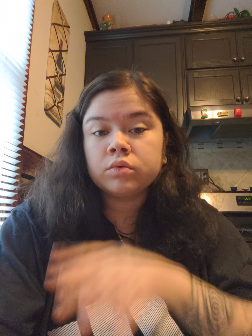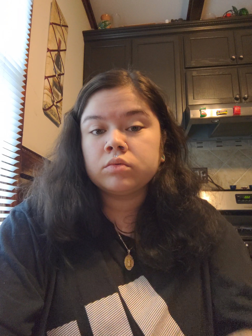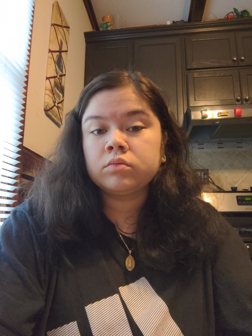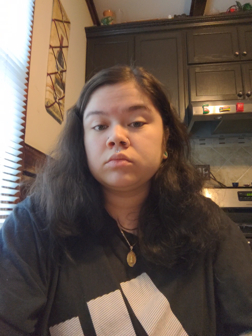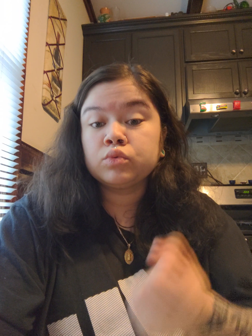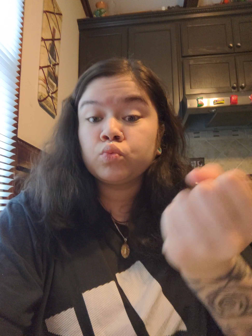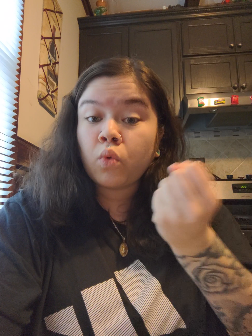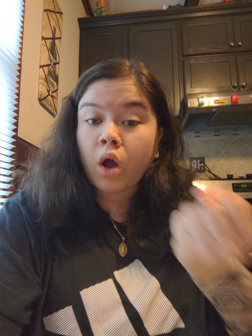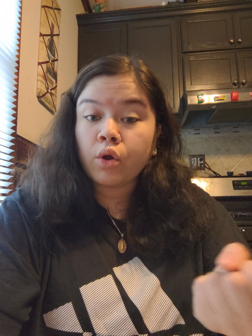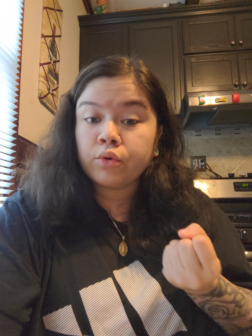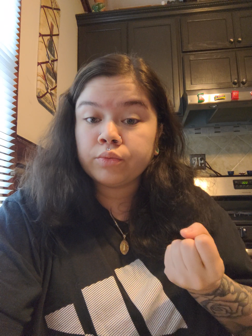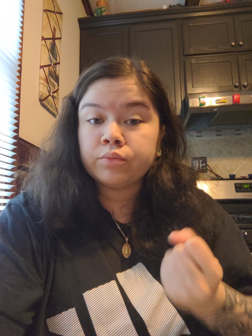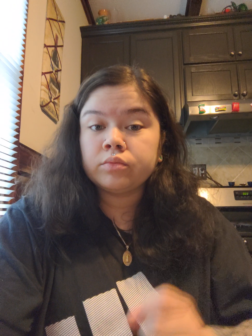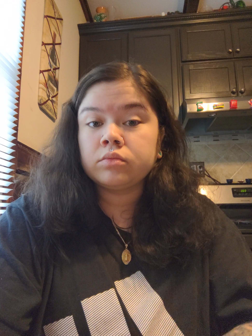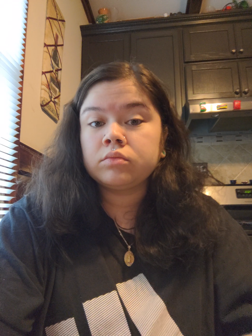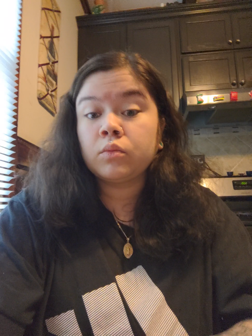drawer